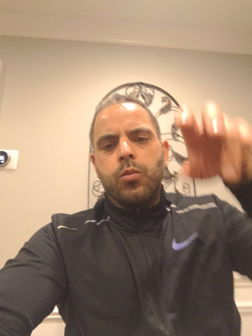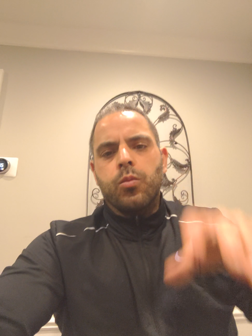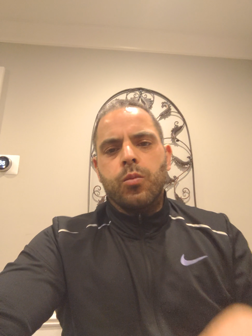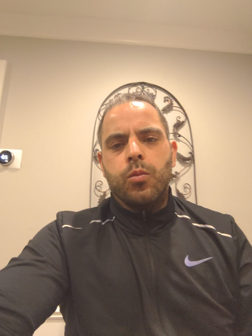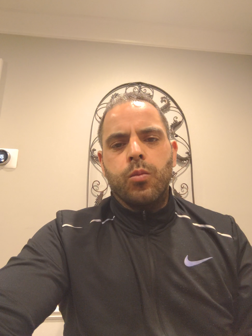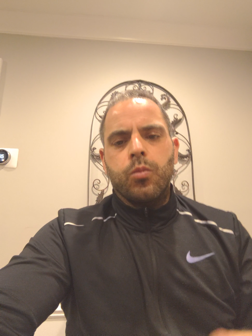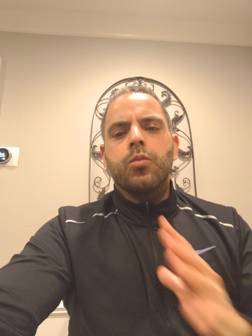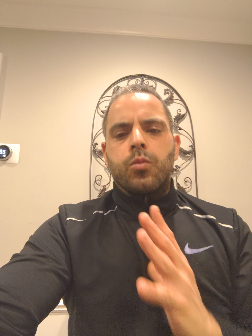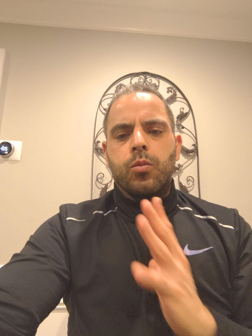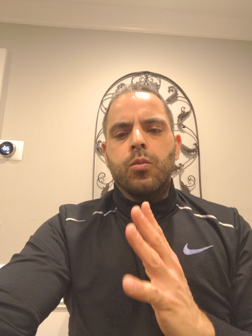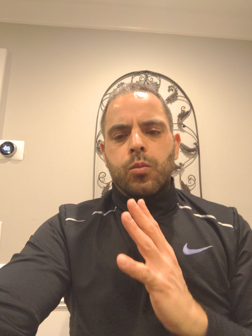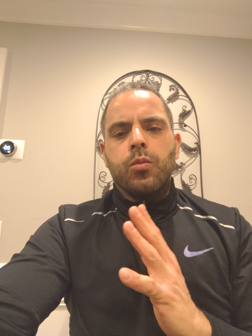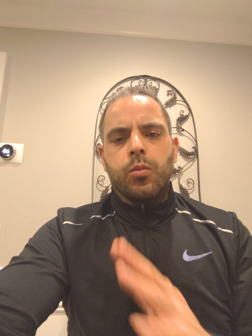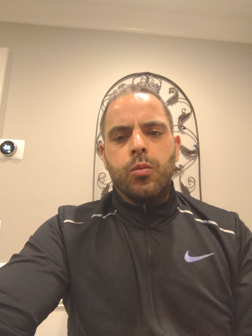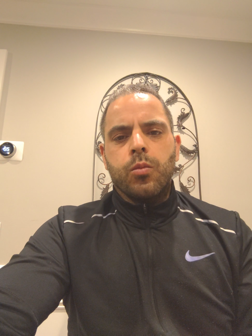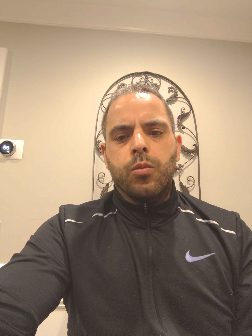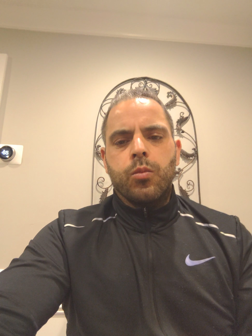fine